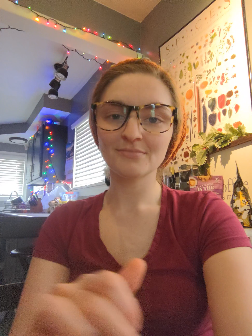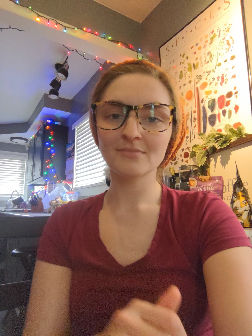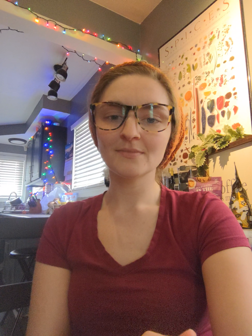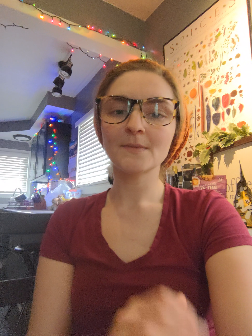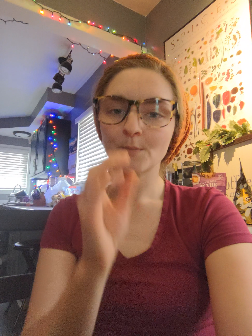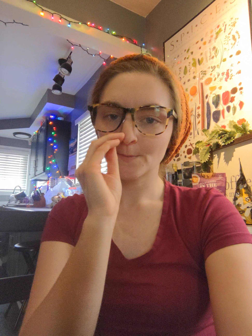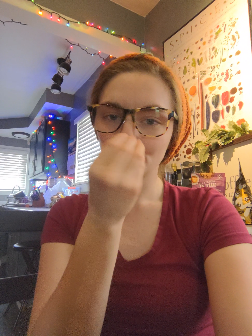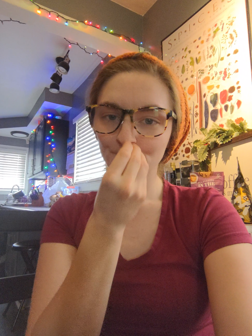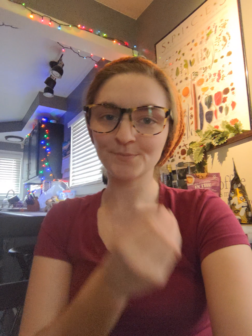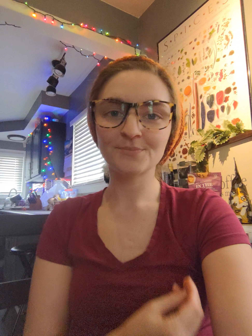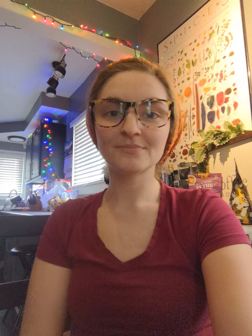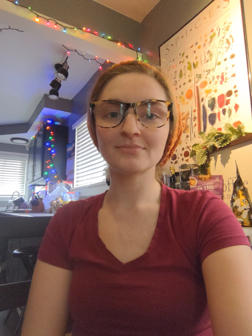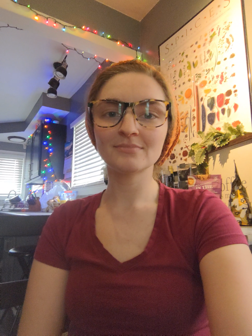flower